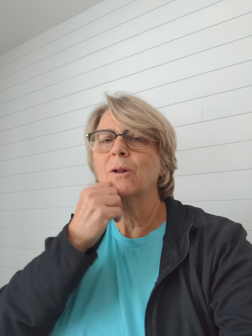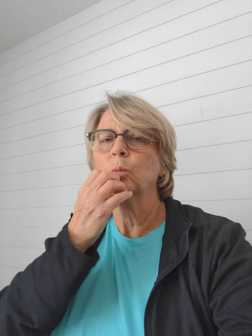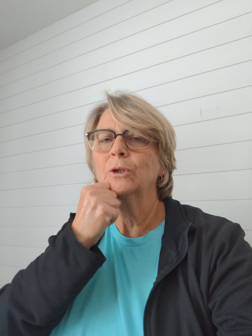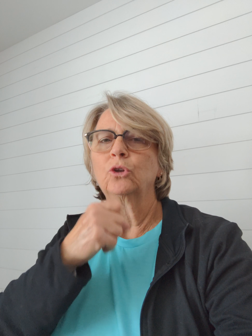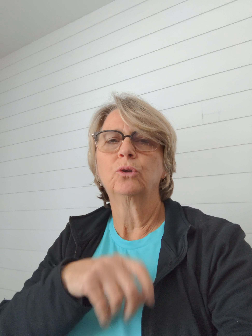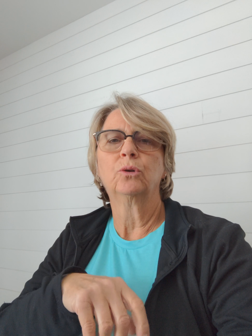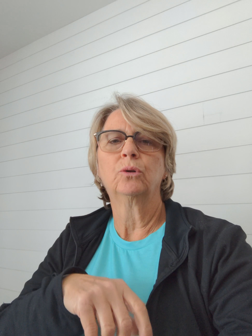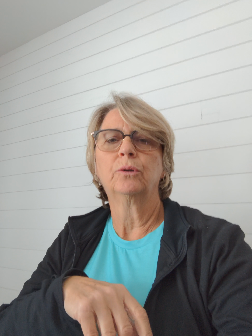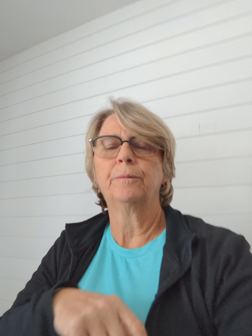underwear